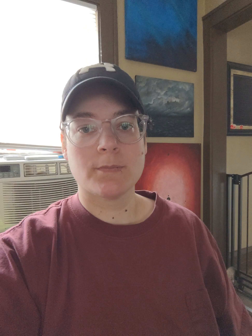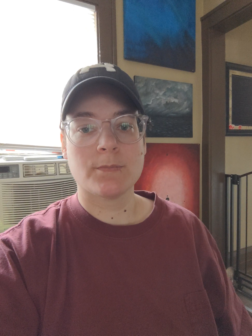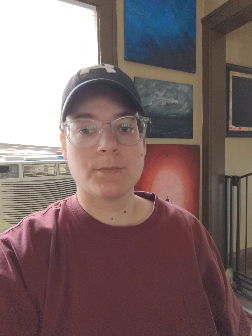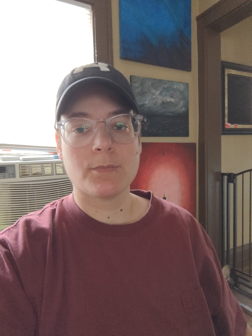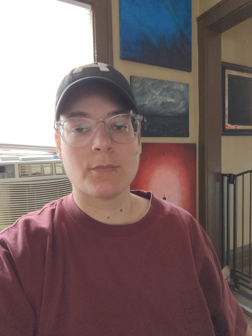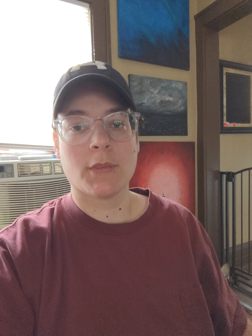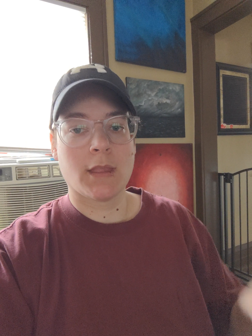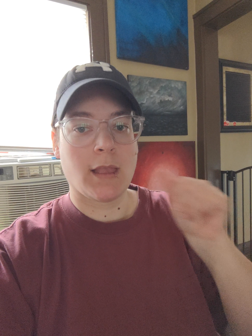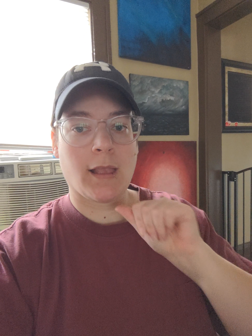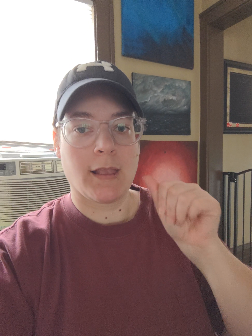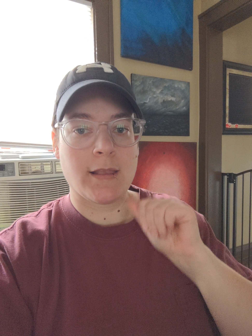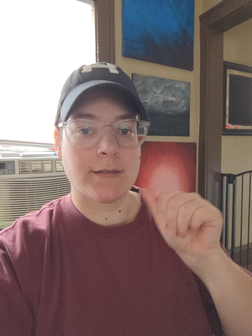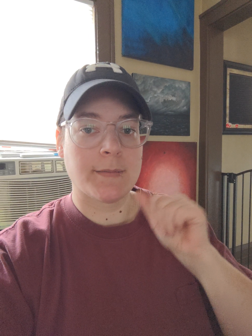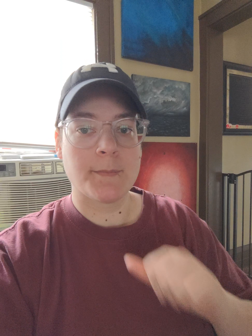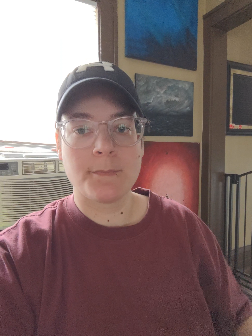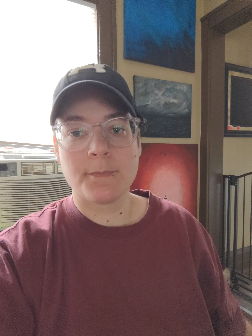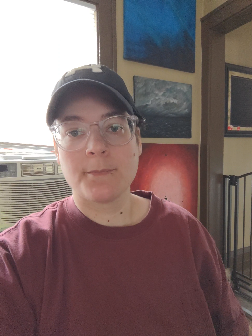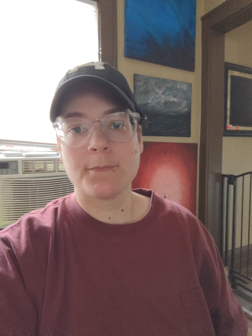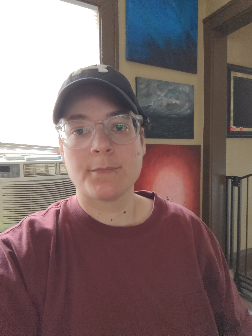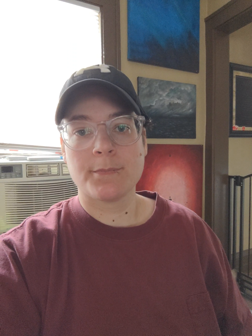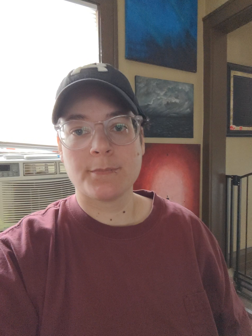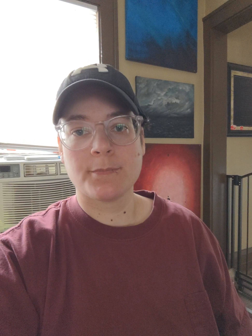aunt